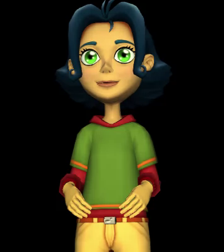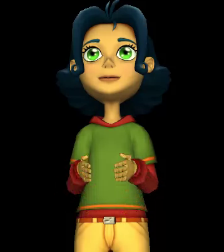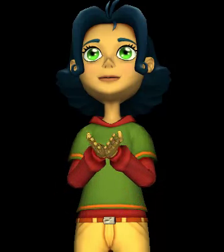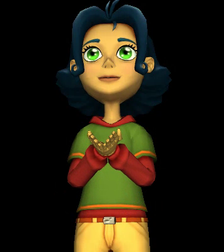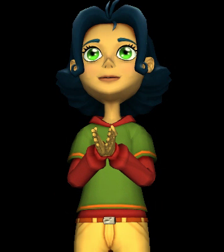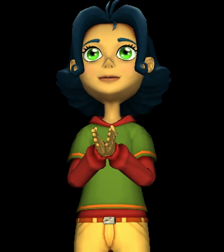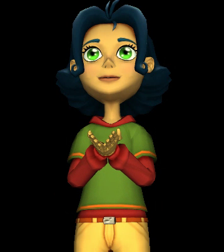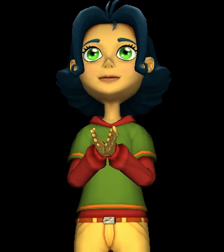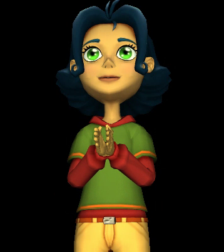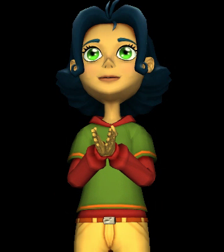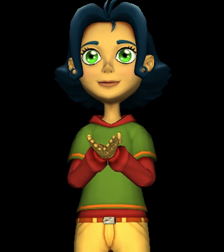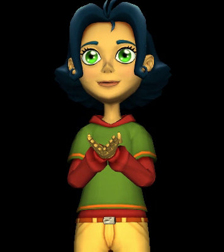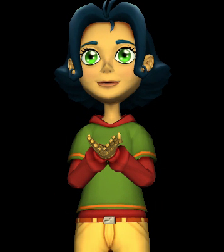كتاب